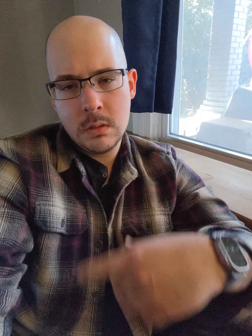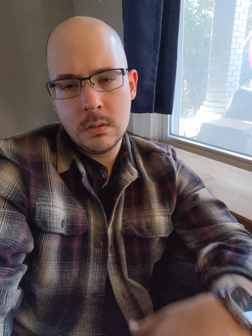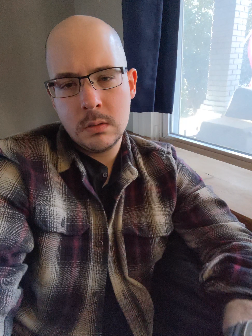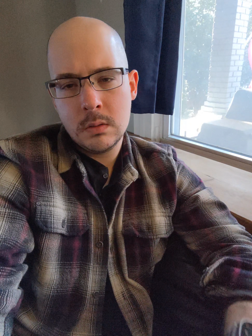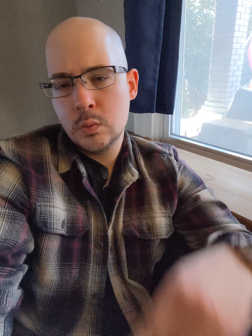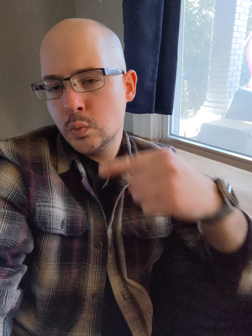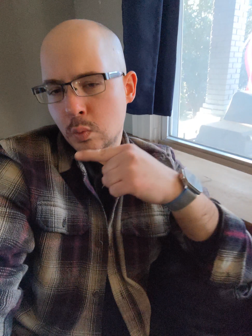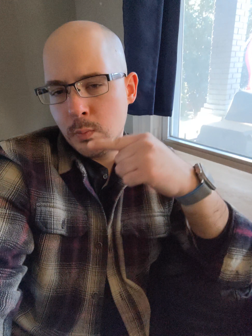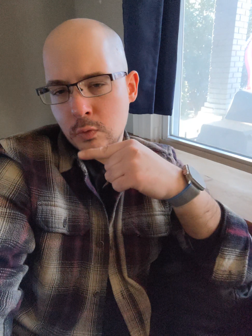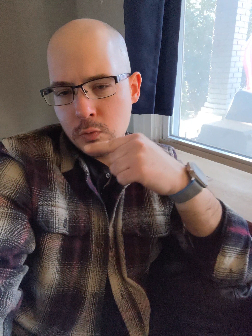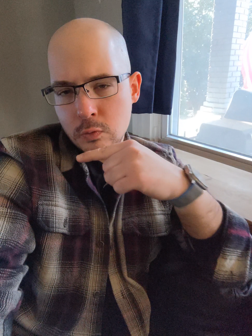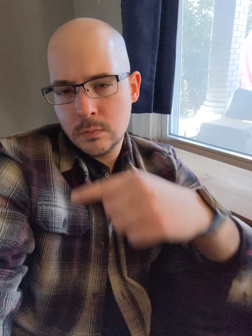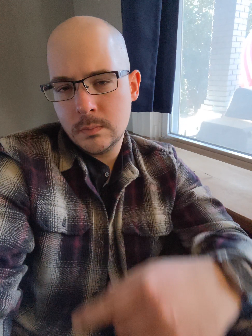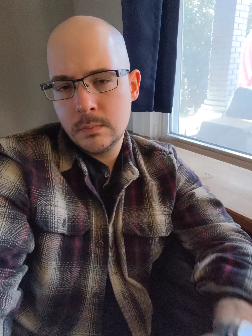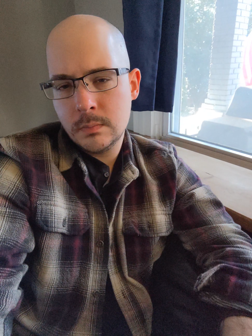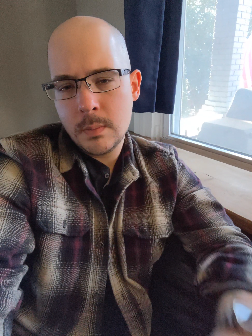toothbrush